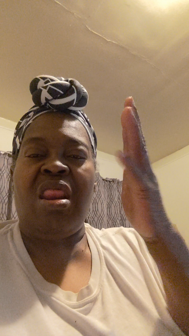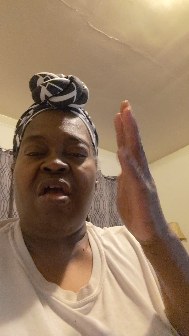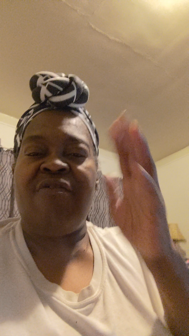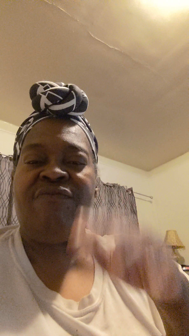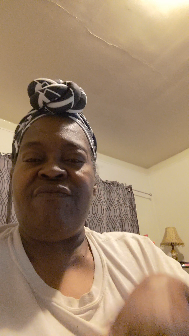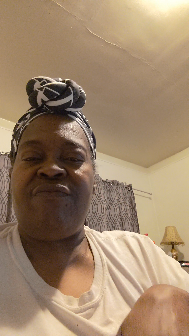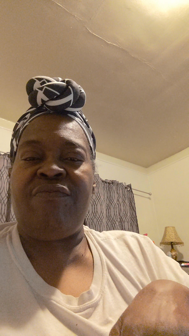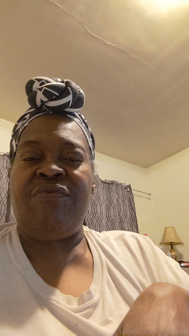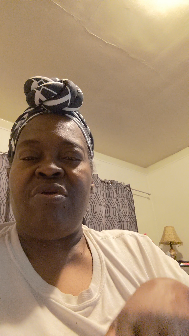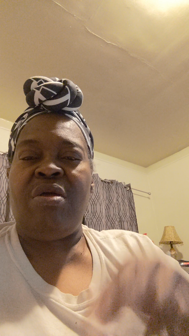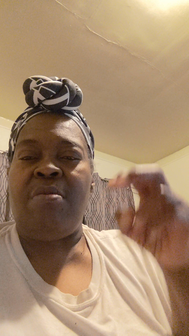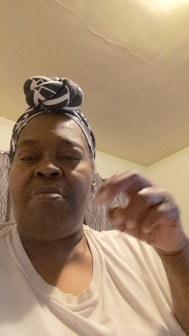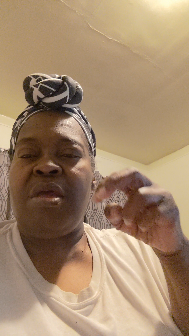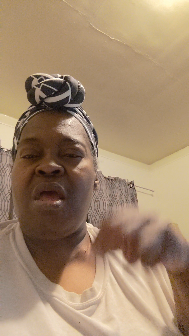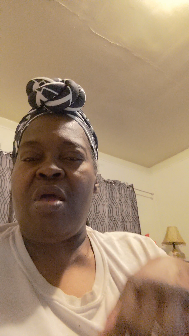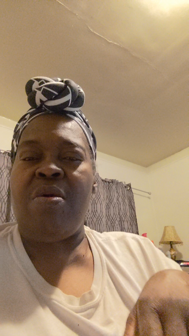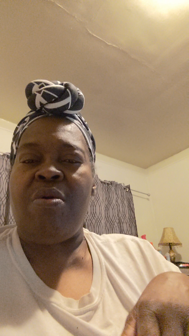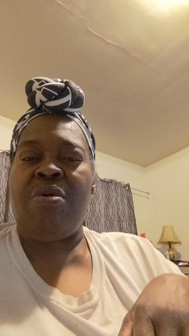potato